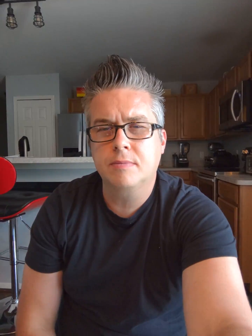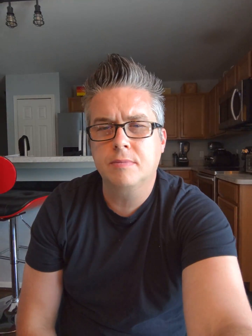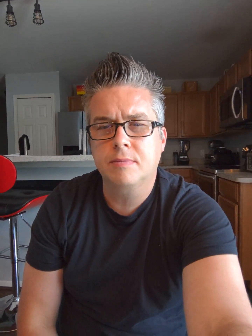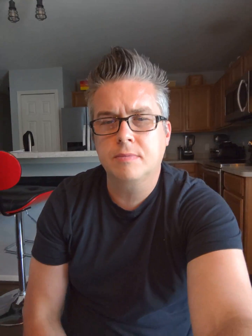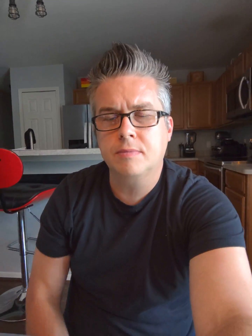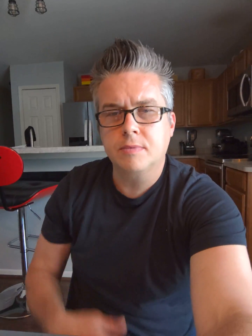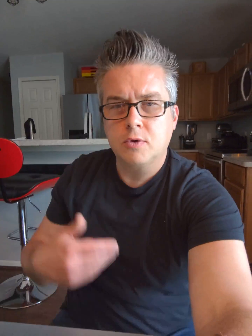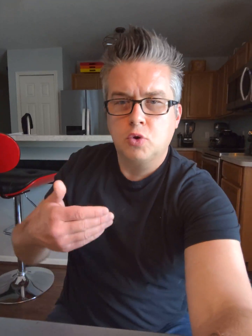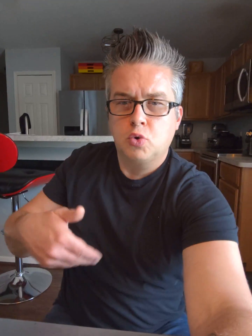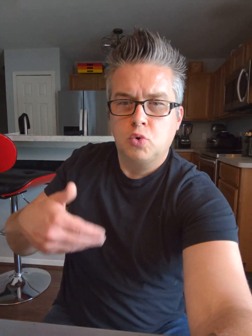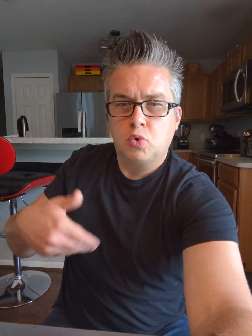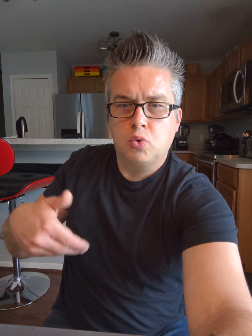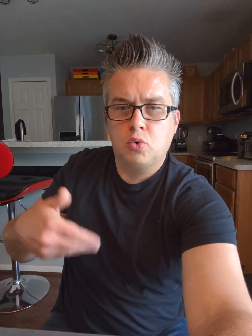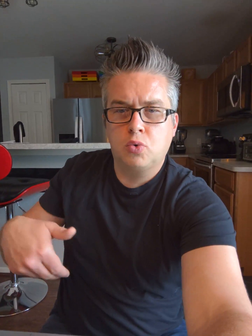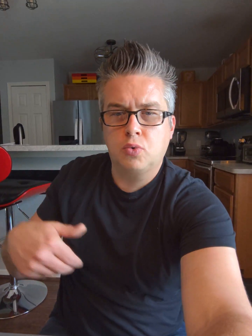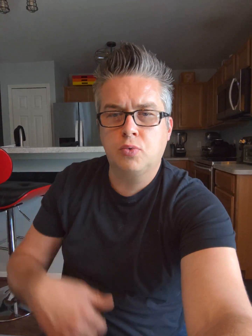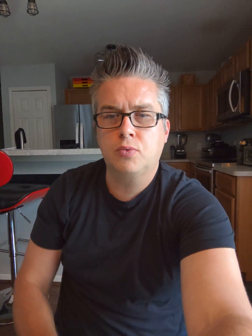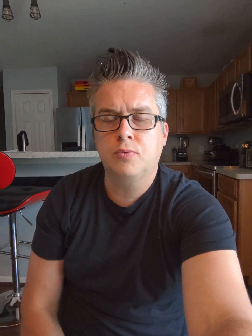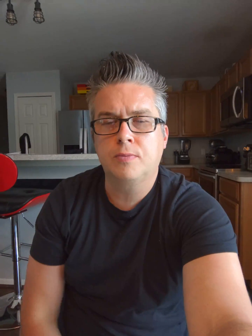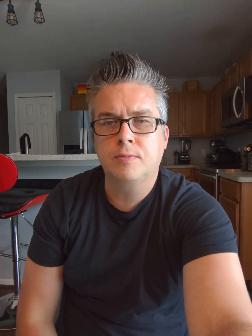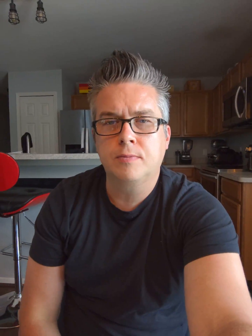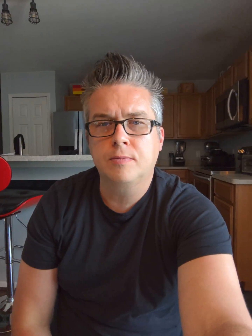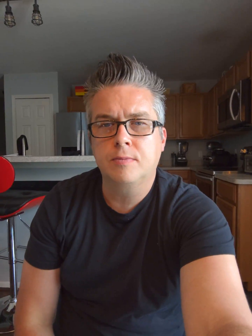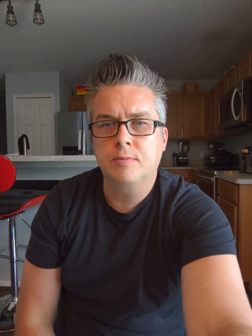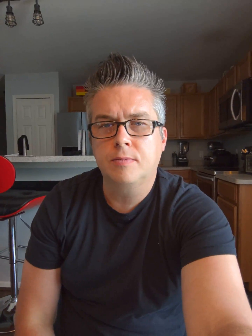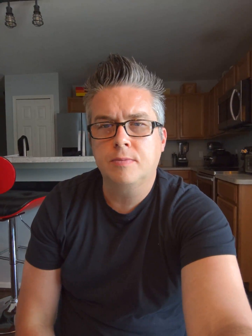shorts